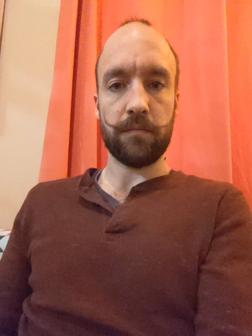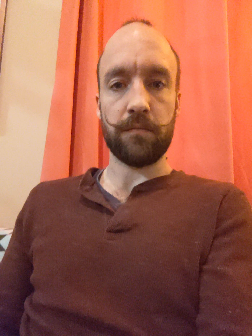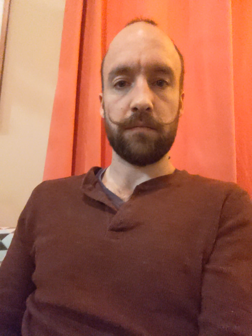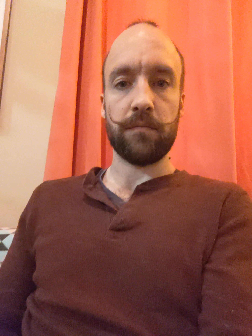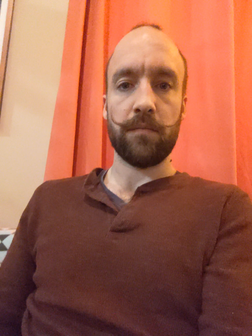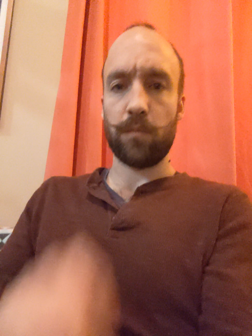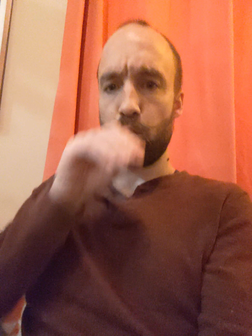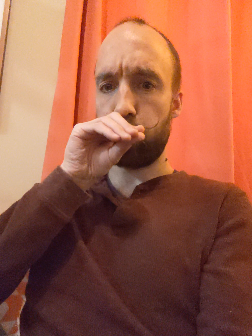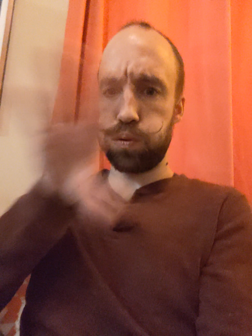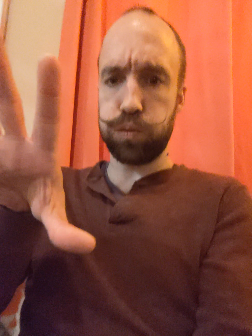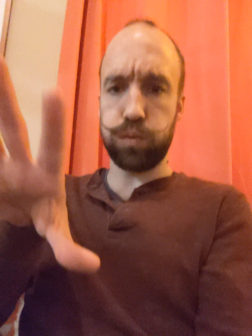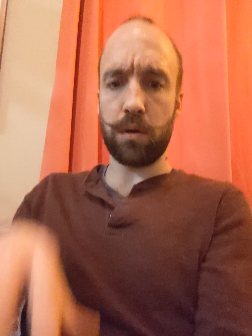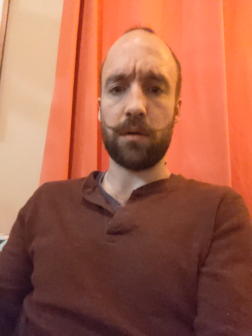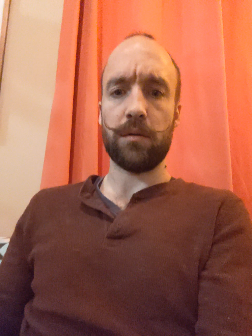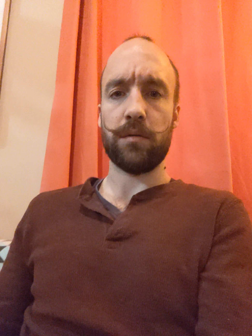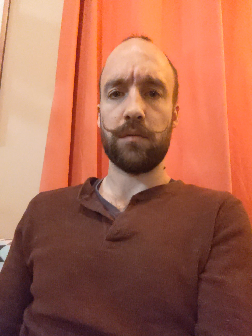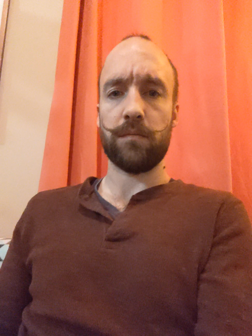blow